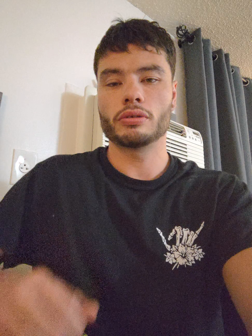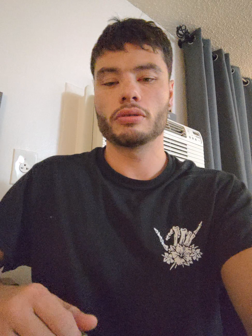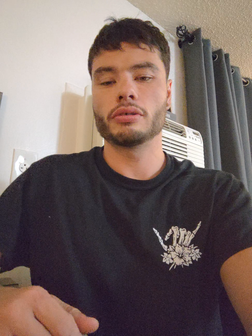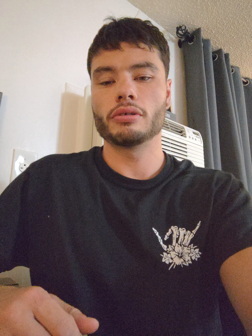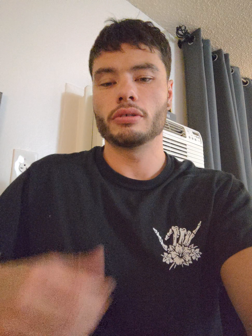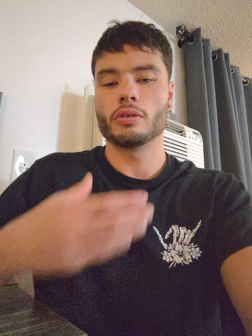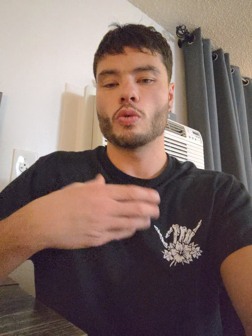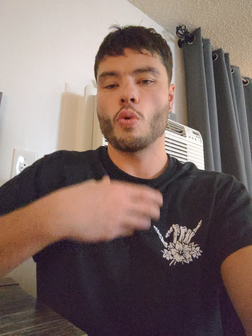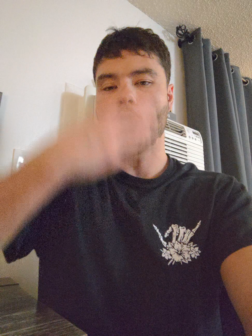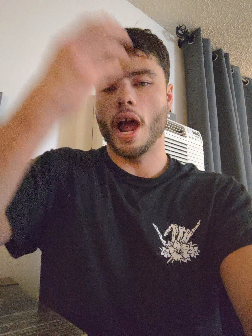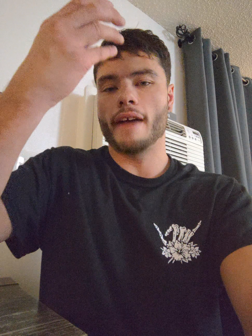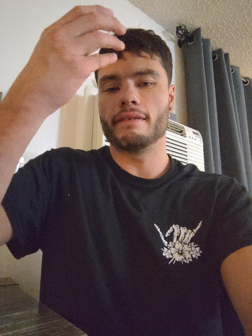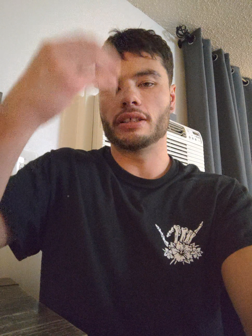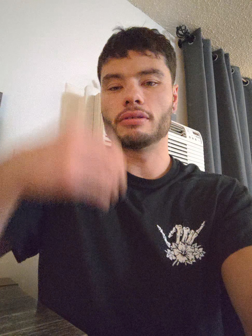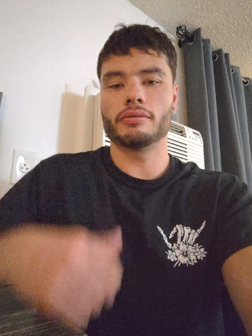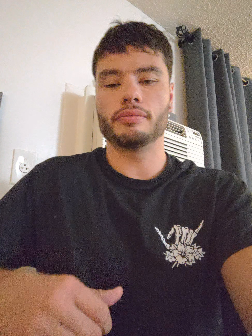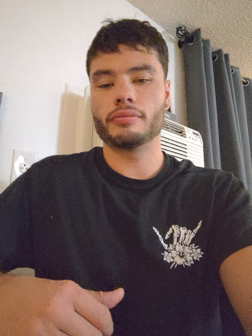giraffe